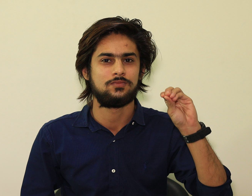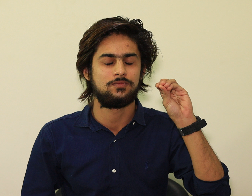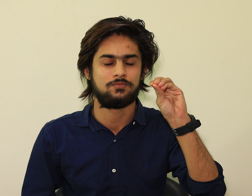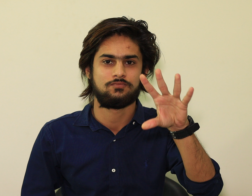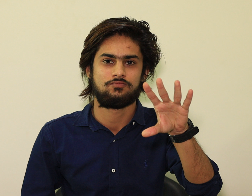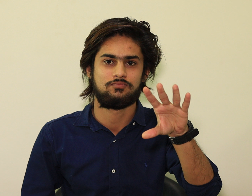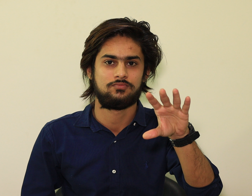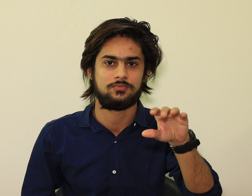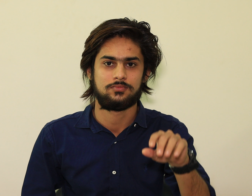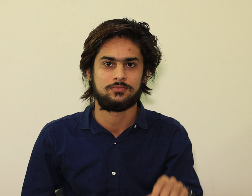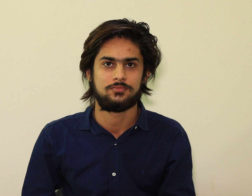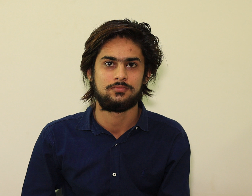bad